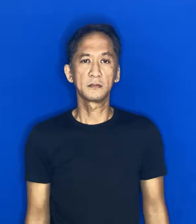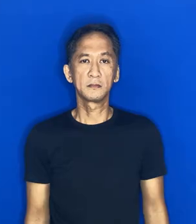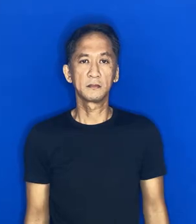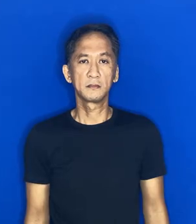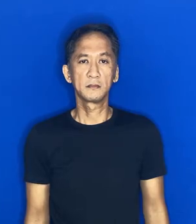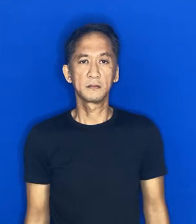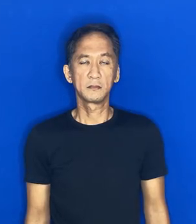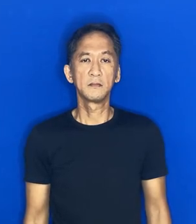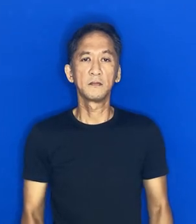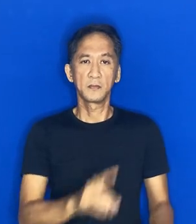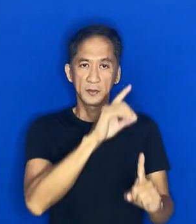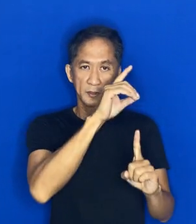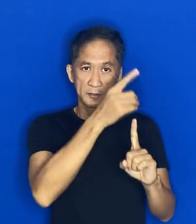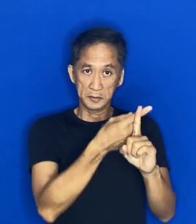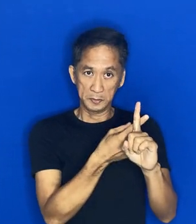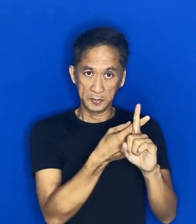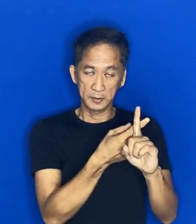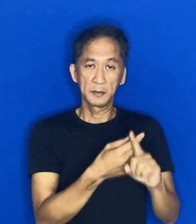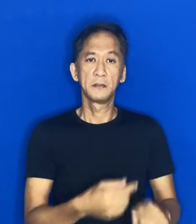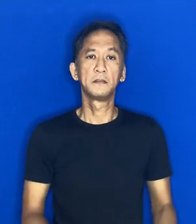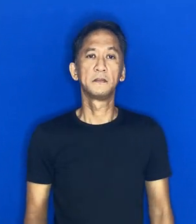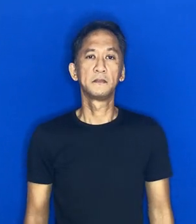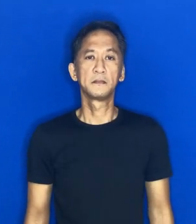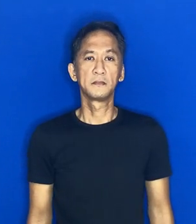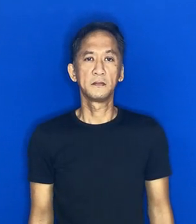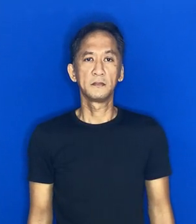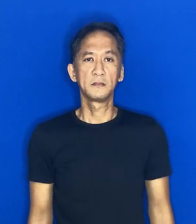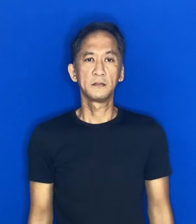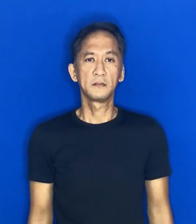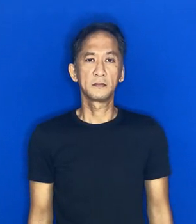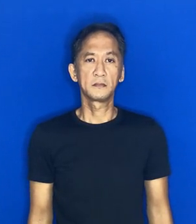december